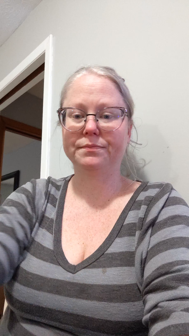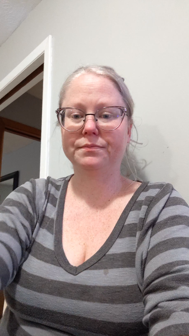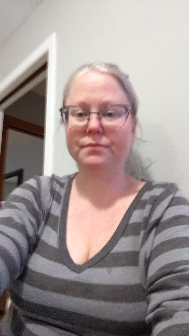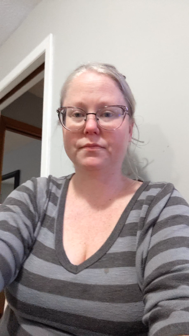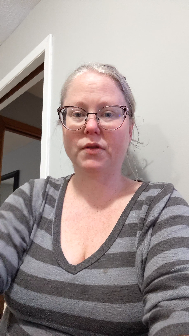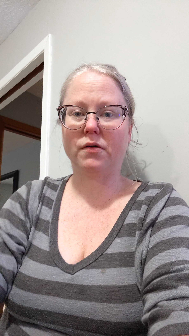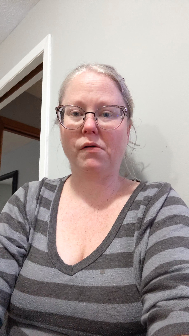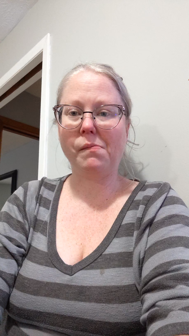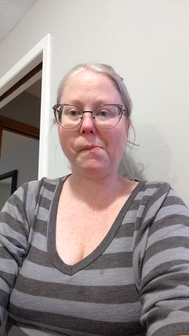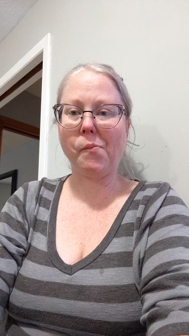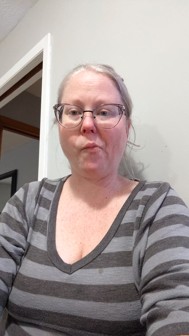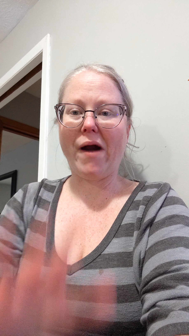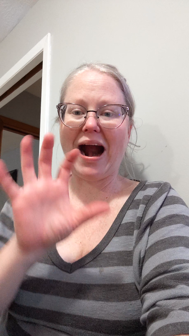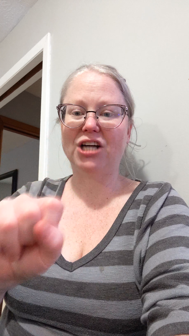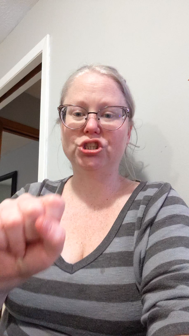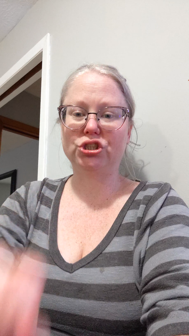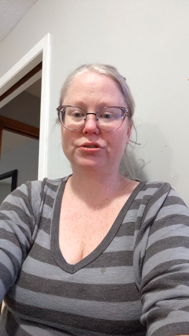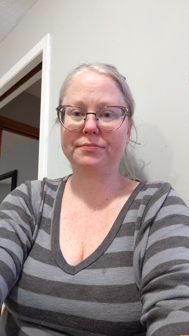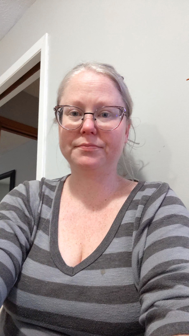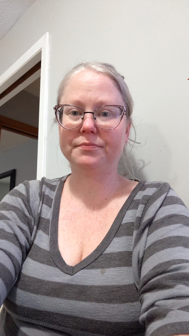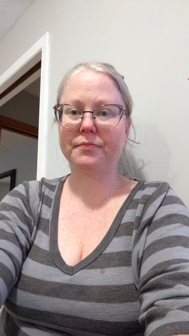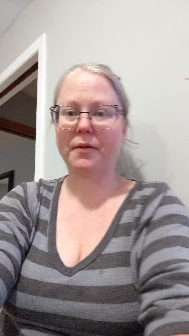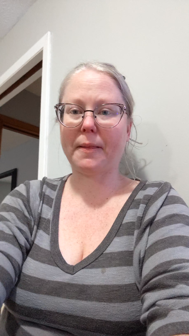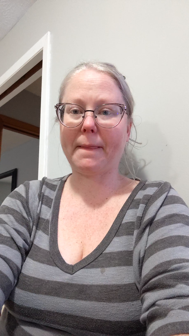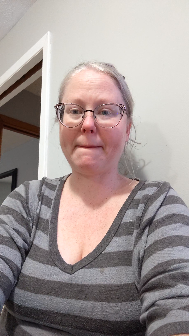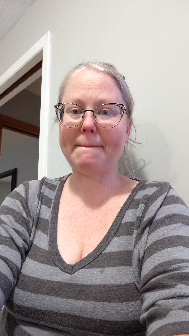catch